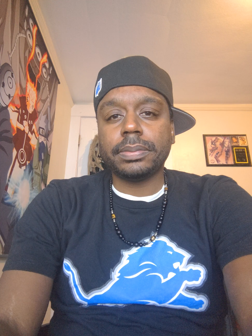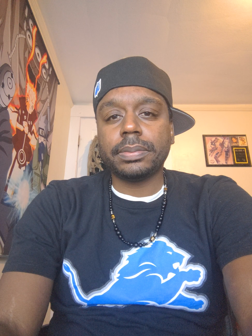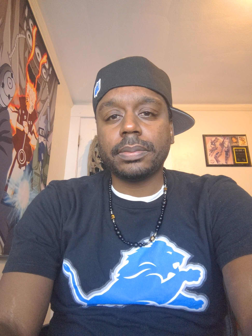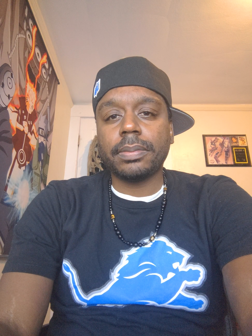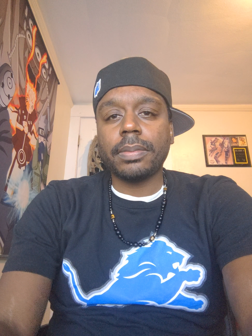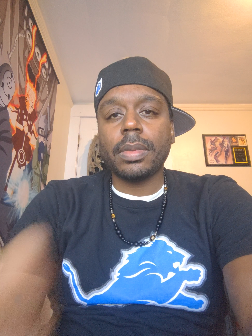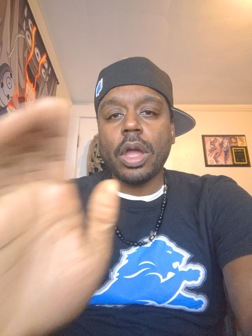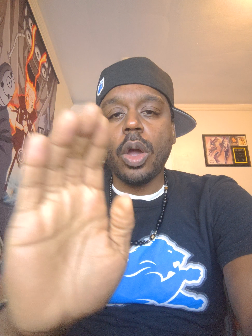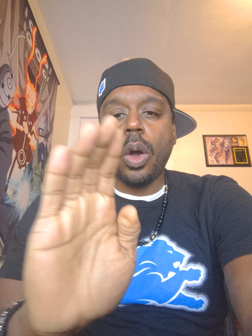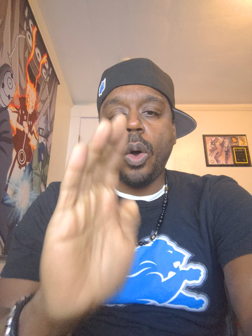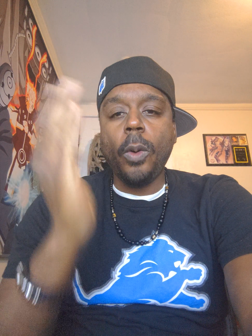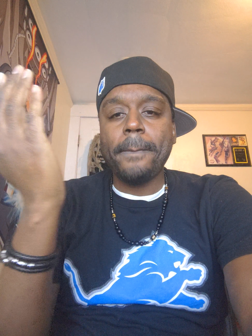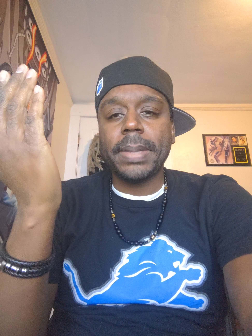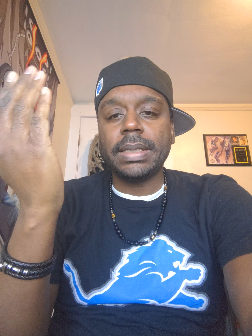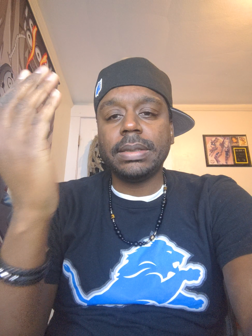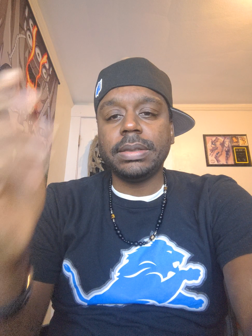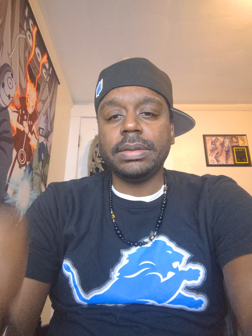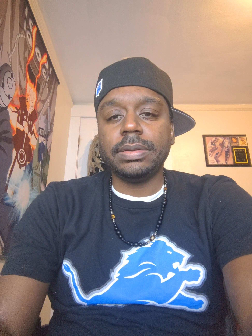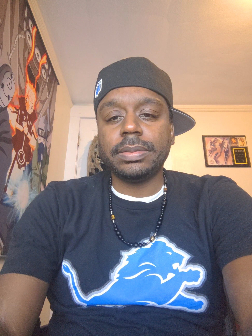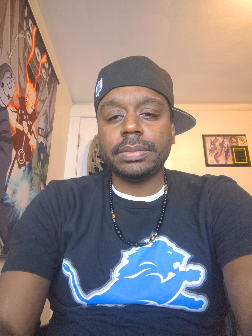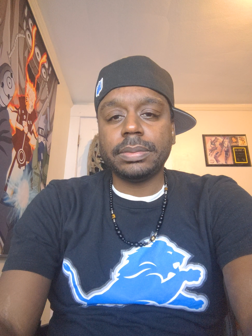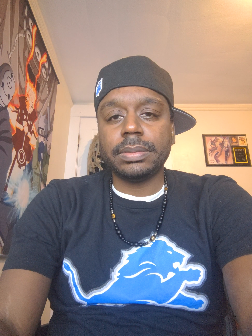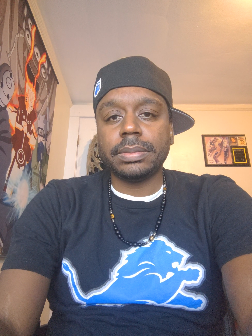open